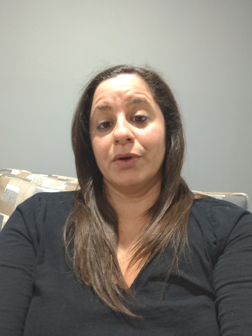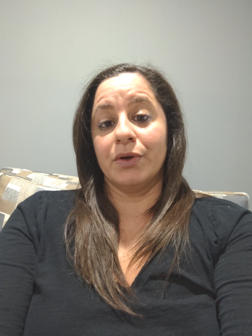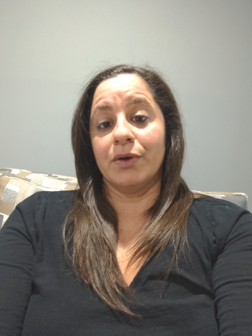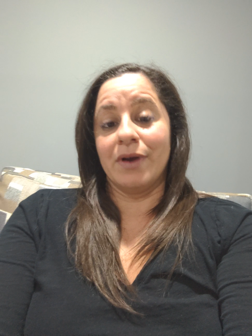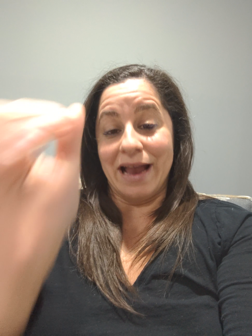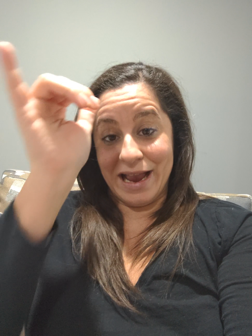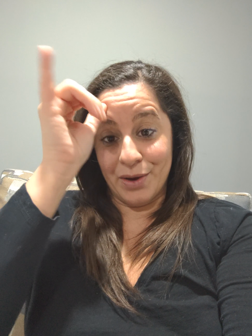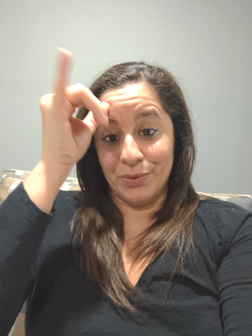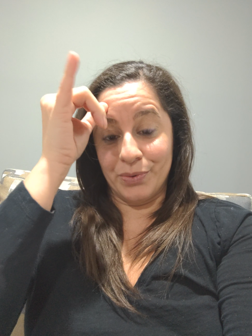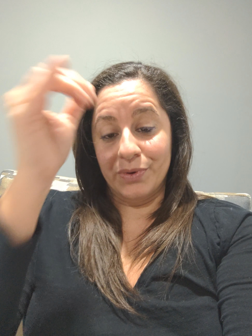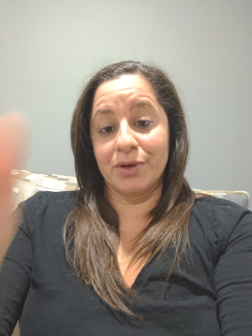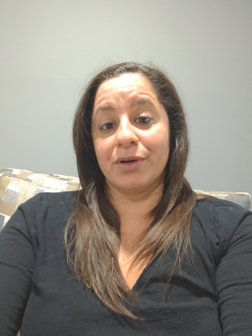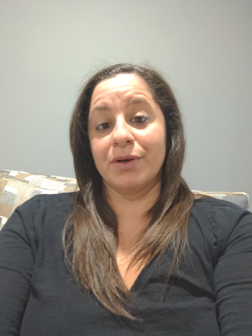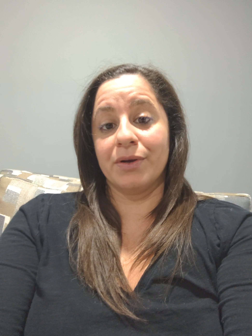cow